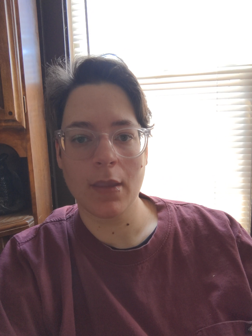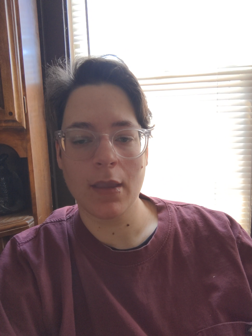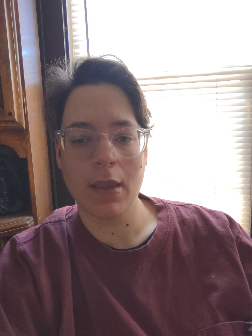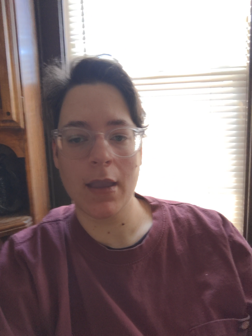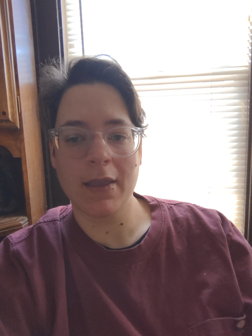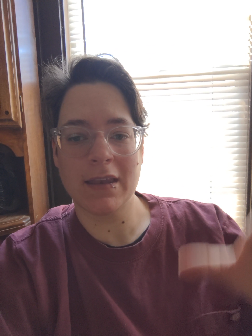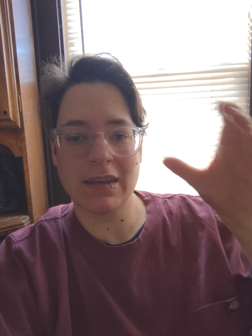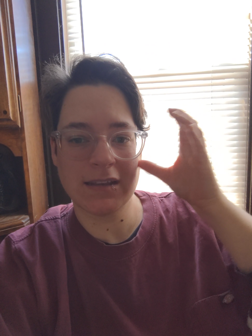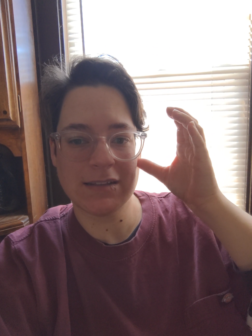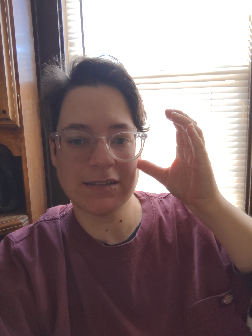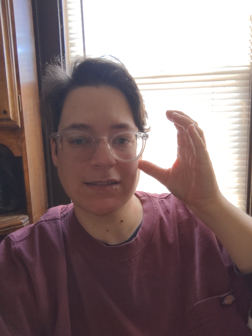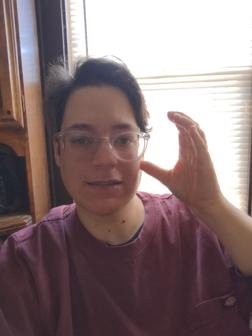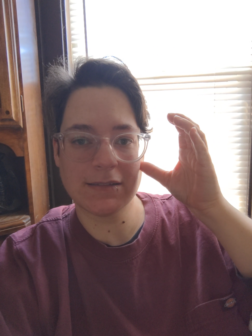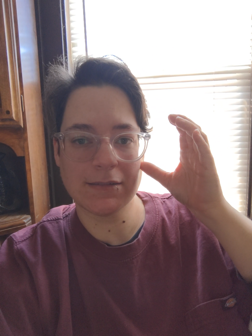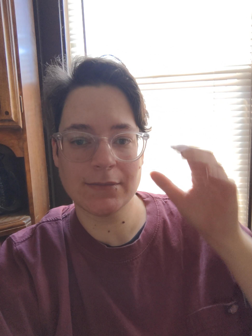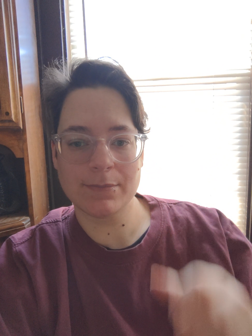listen